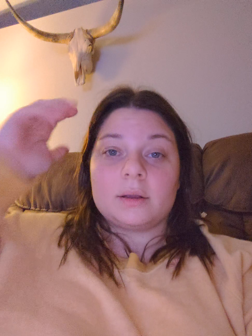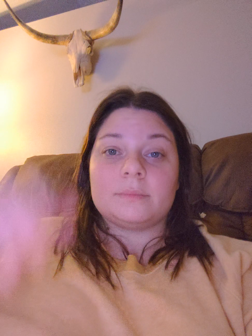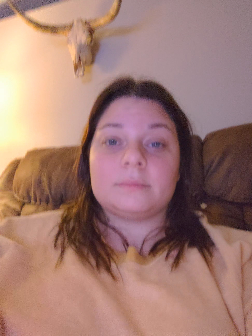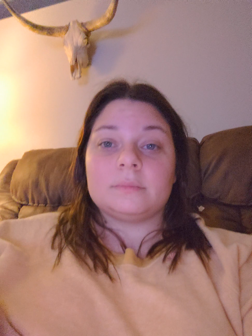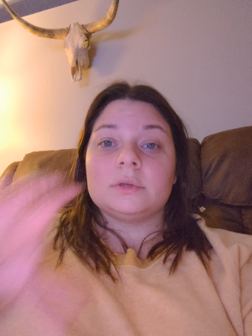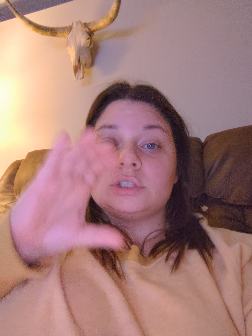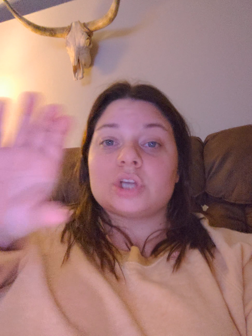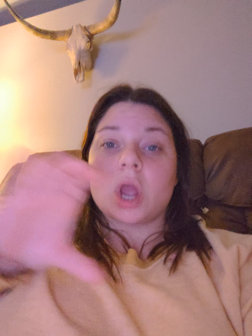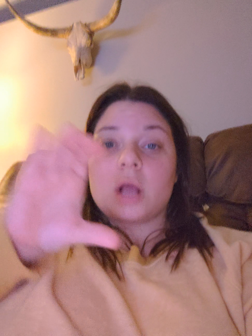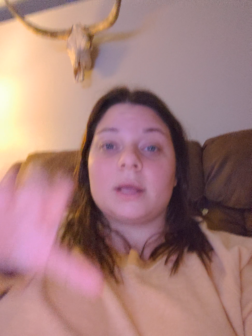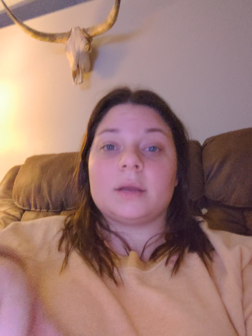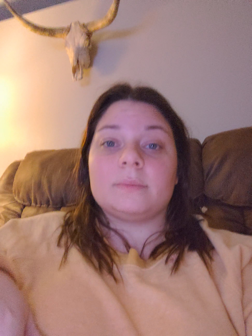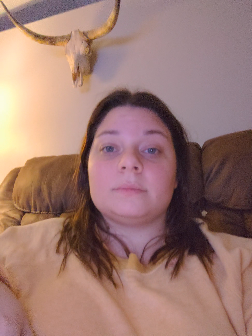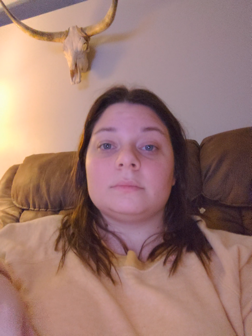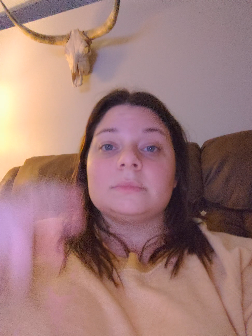chocolate